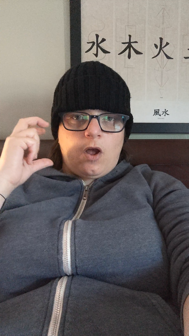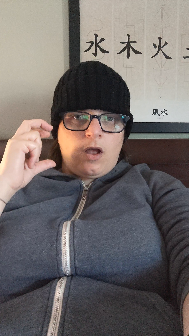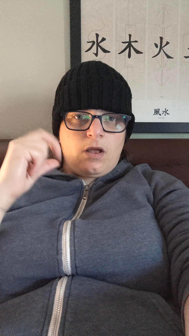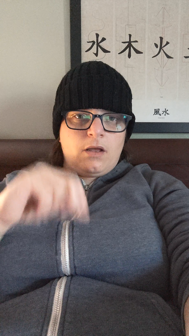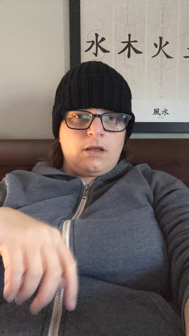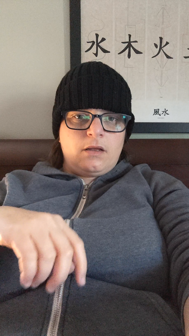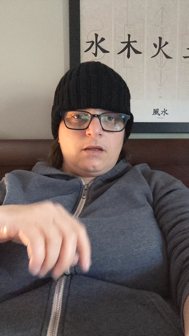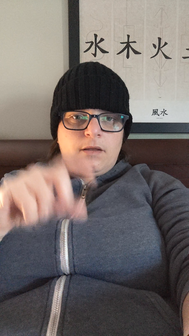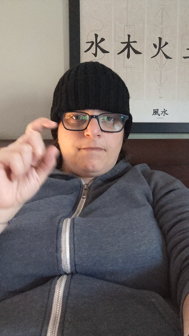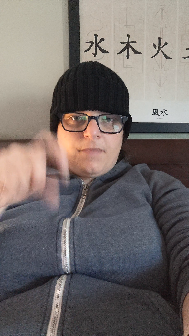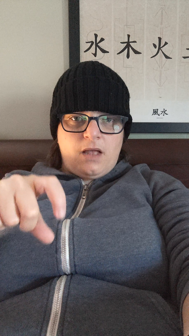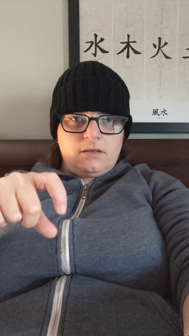must